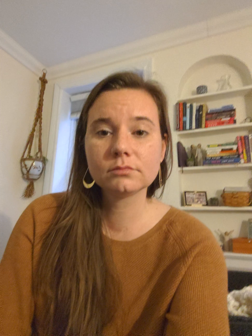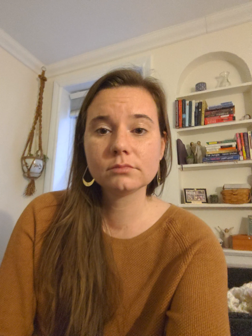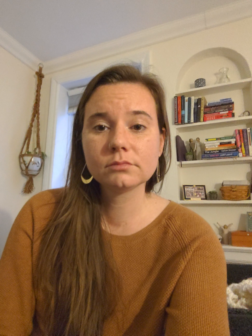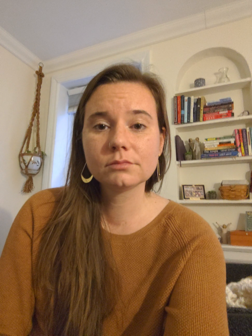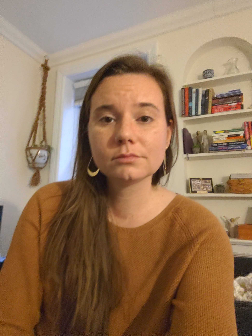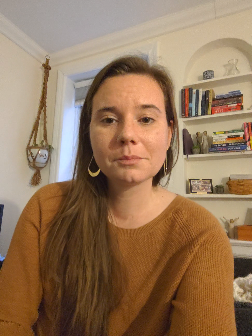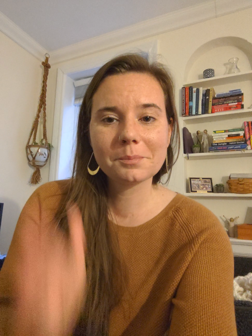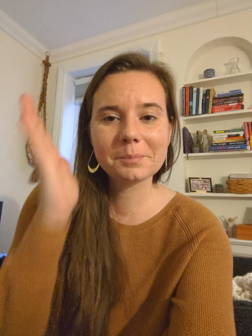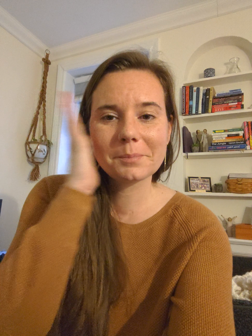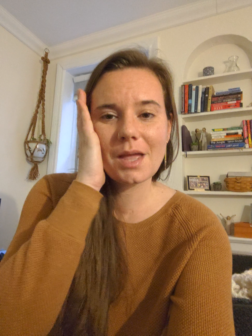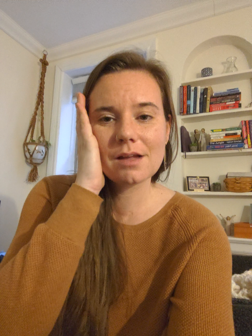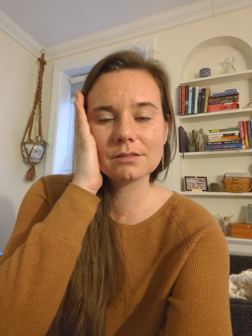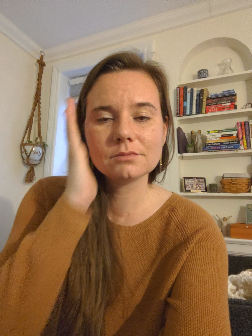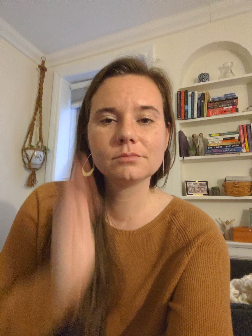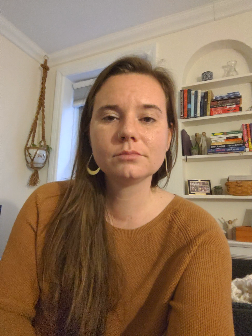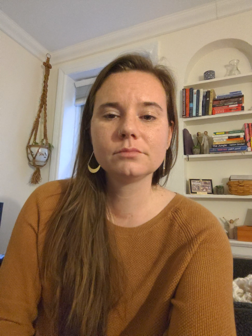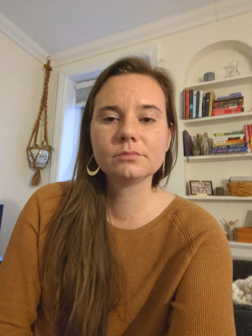bed